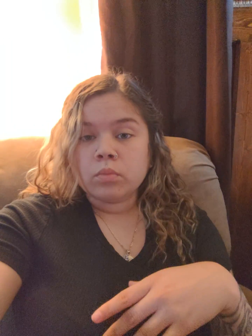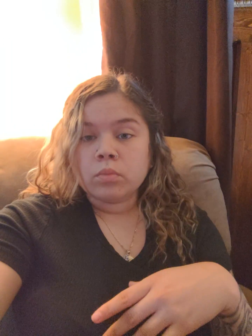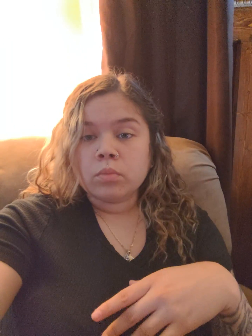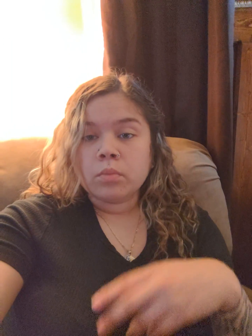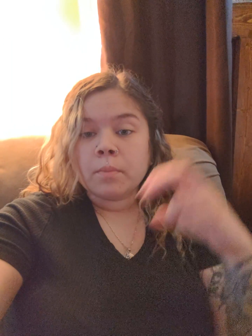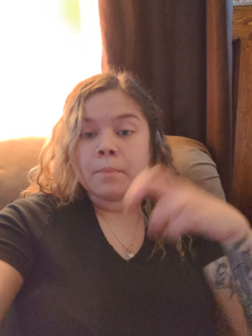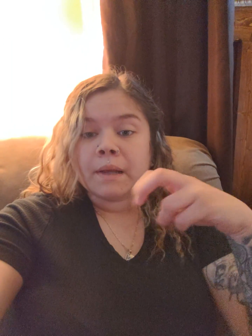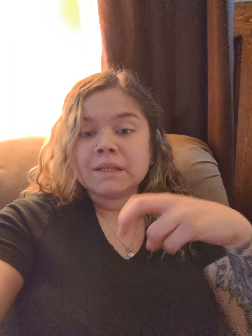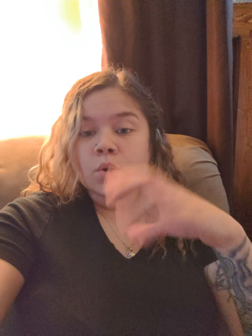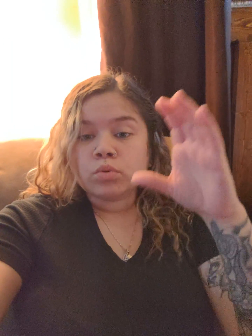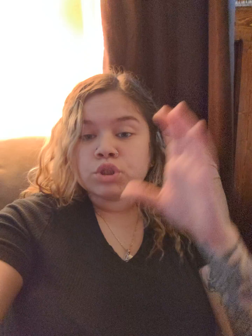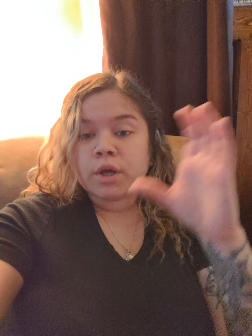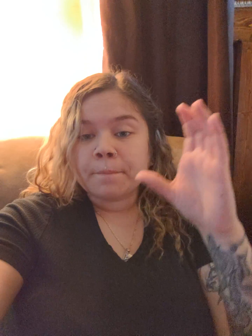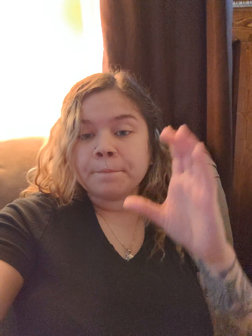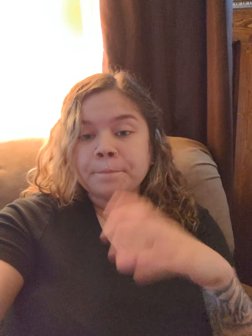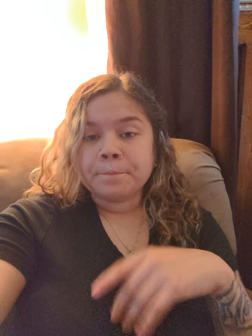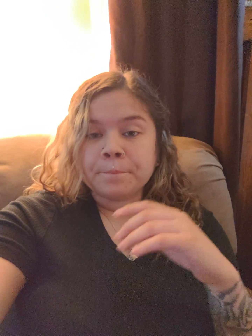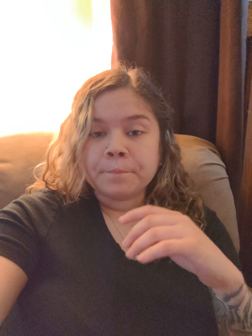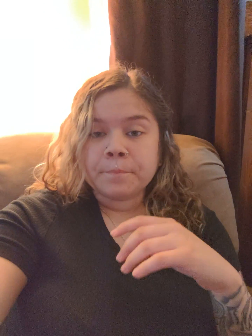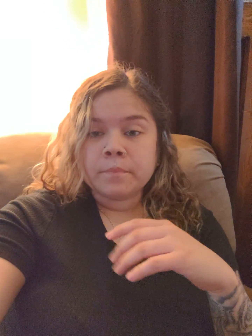potato chip